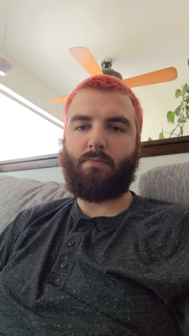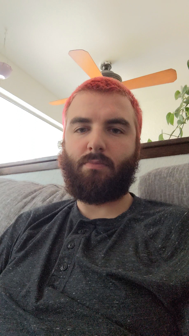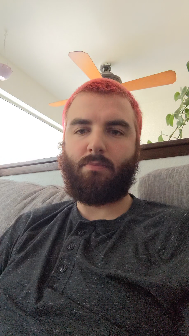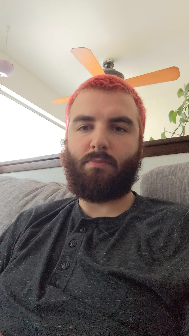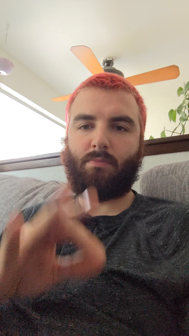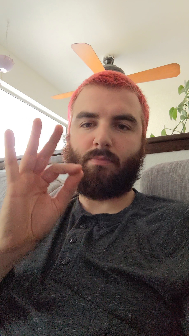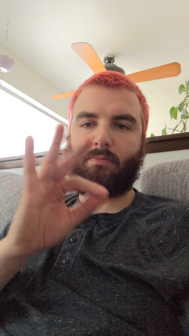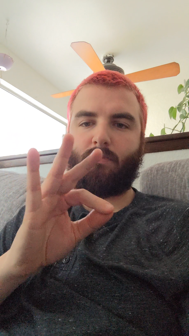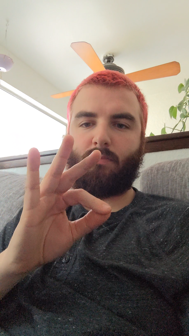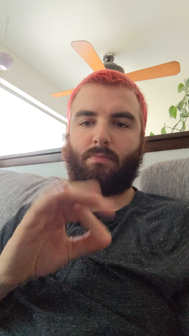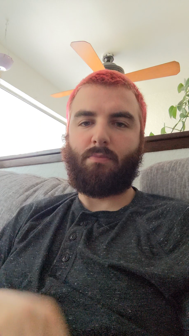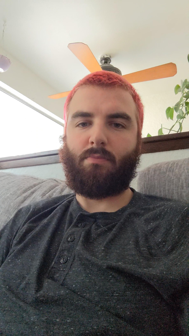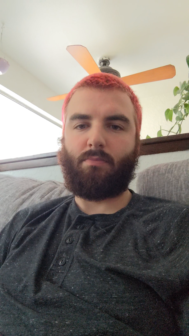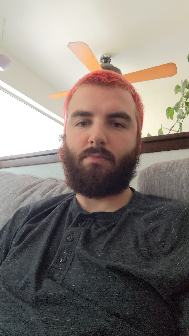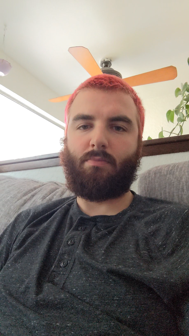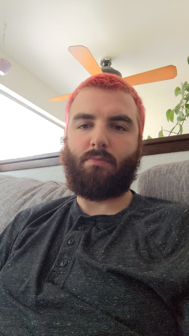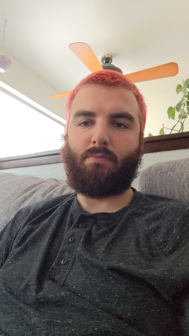fit